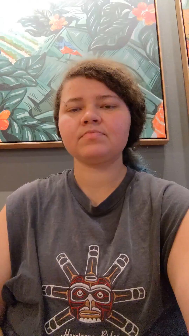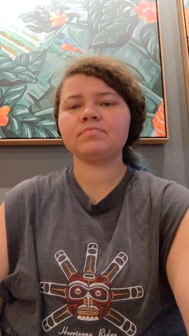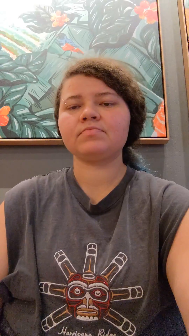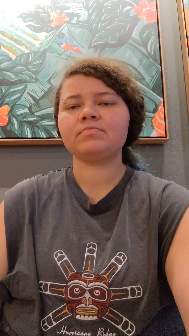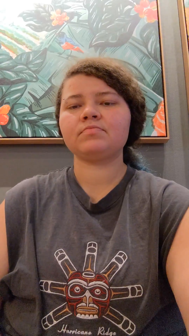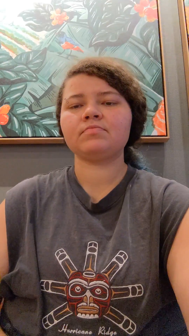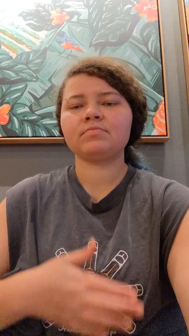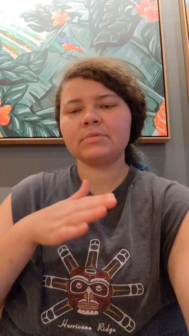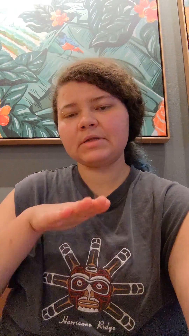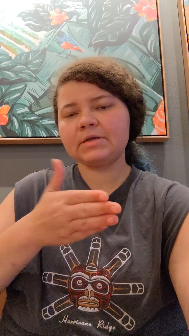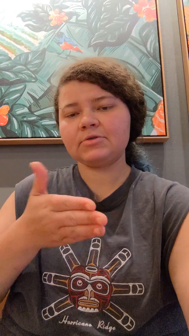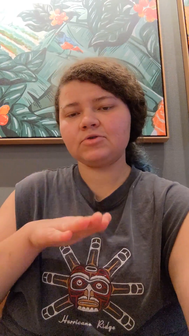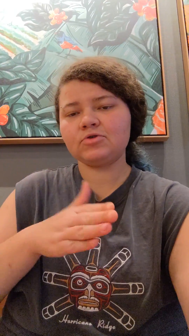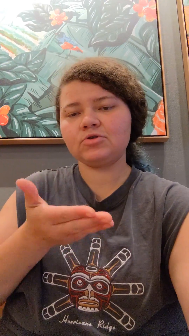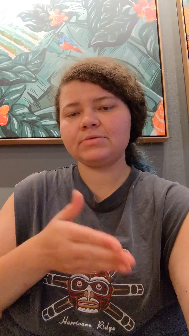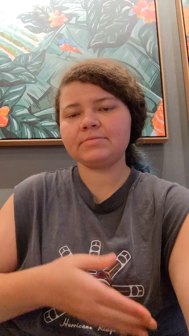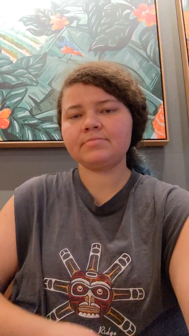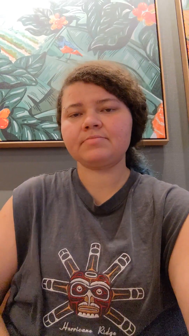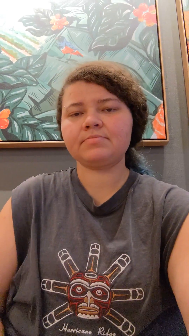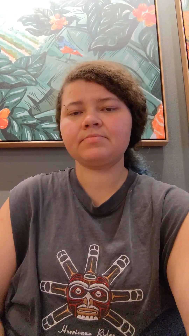kitchen